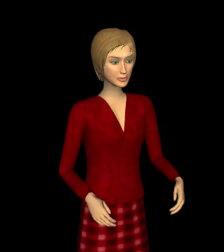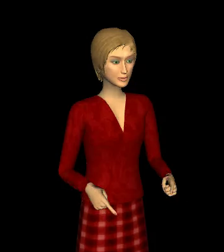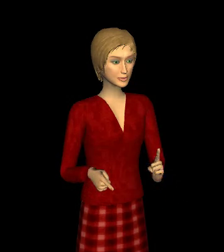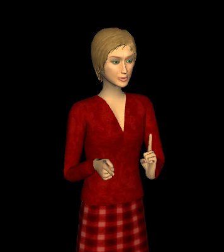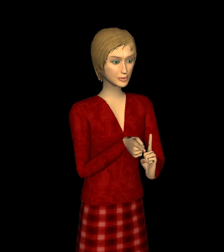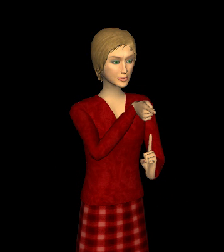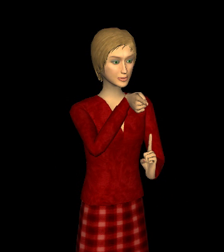أساسي